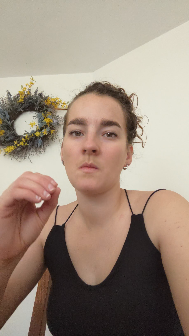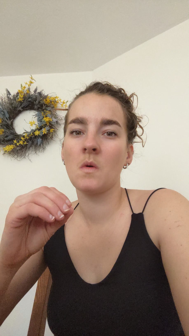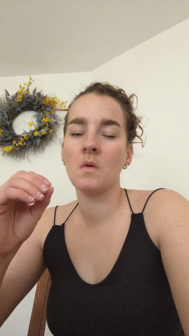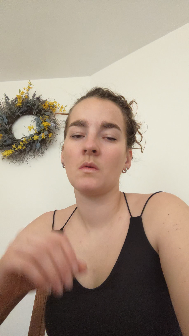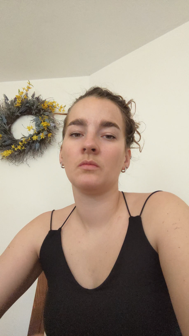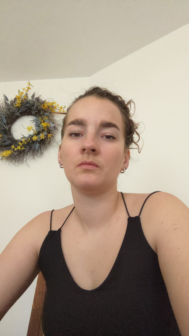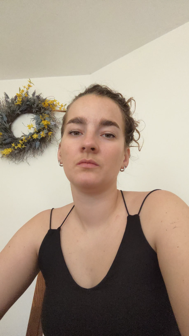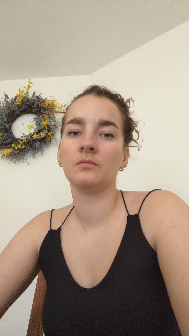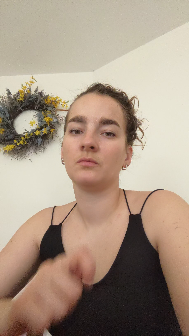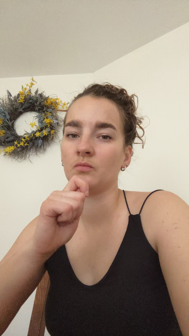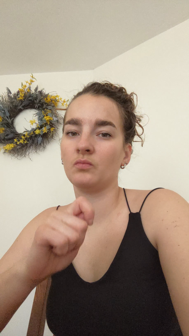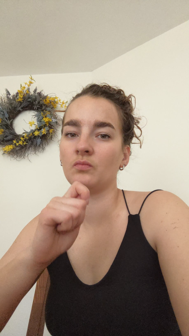popsicle